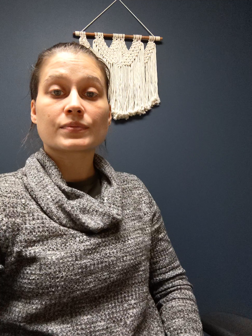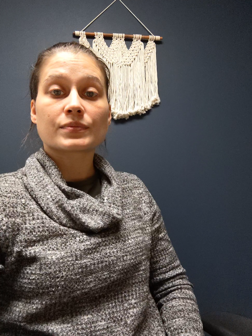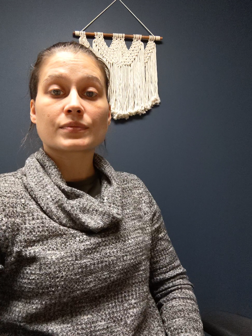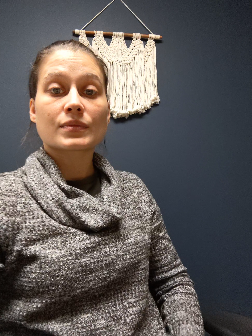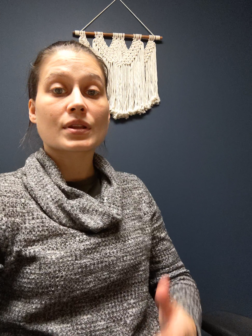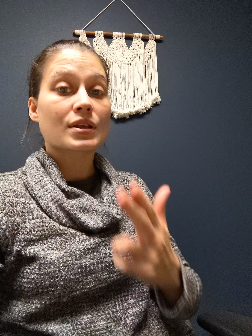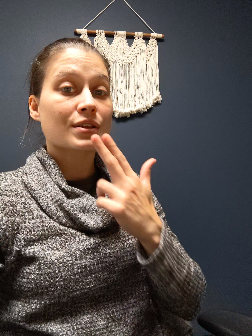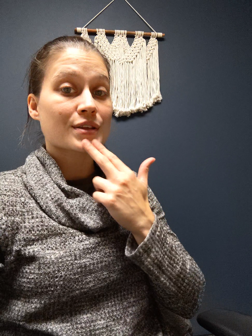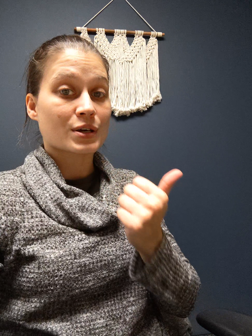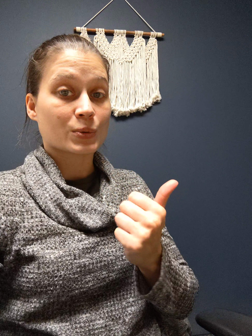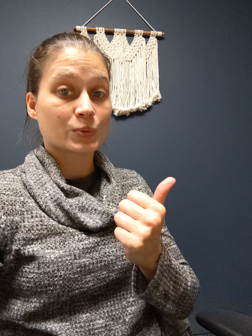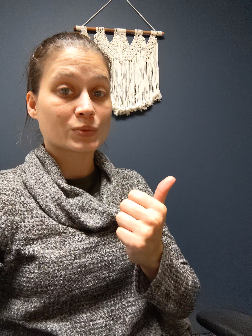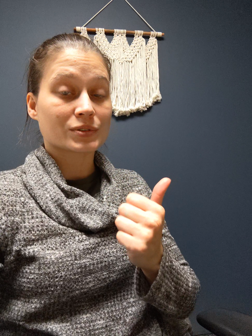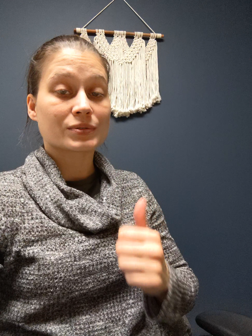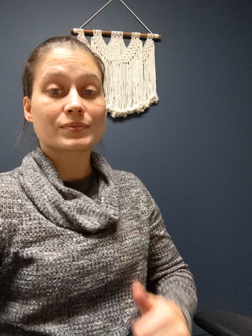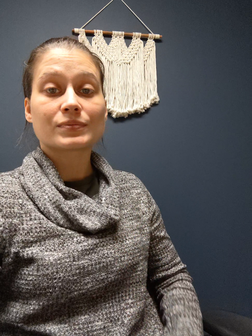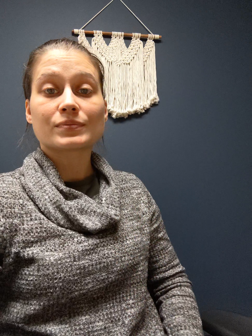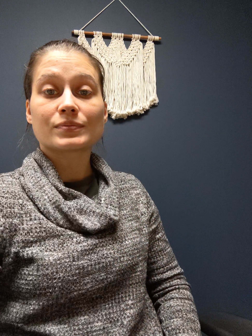cute